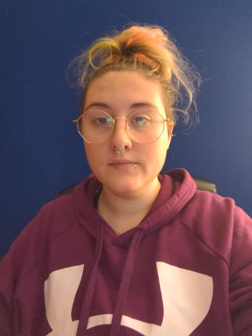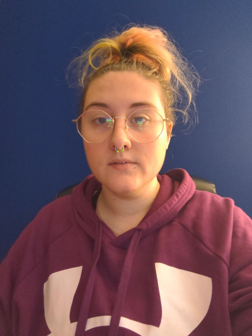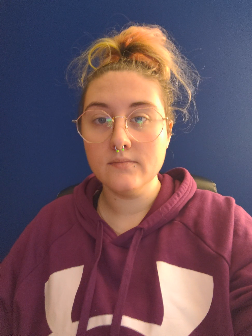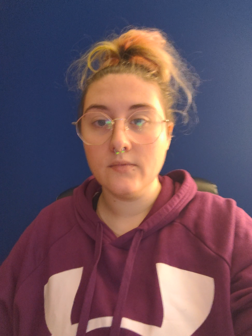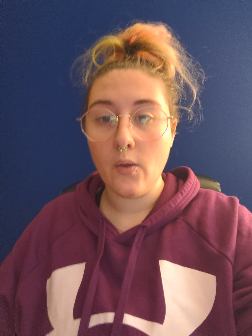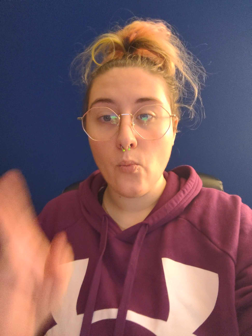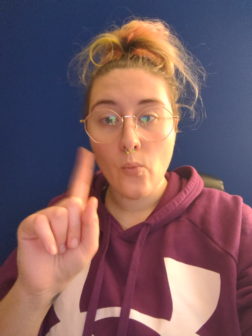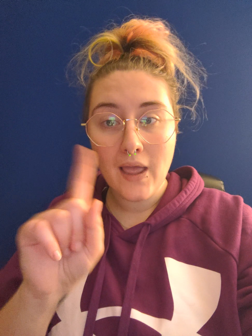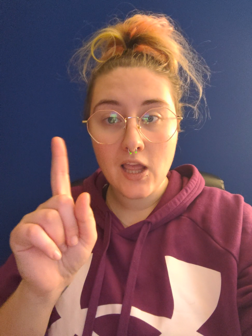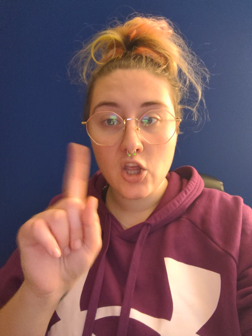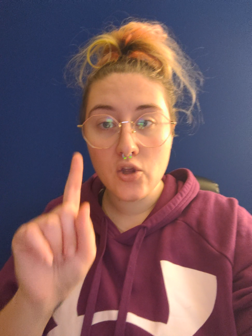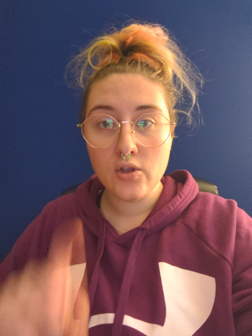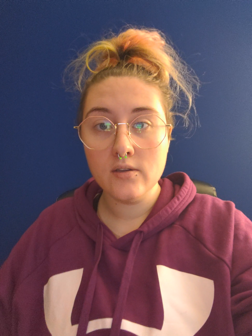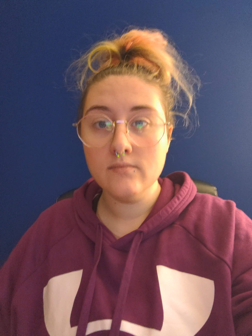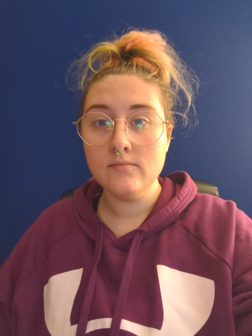where